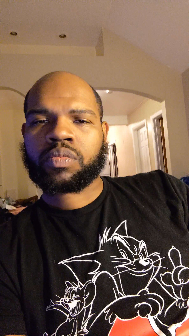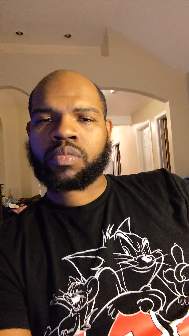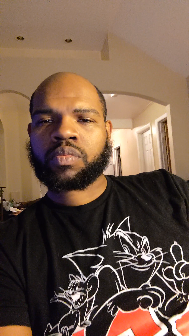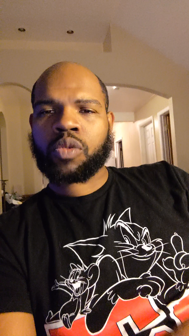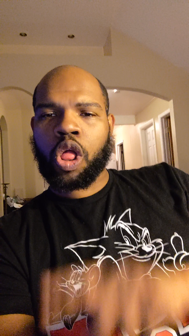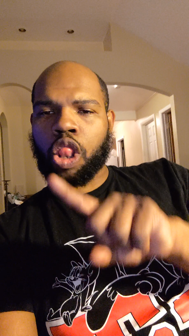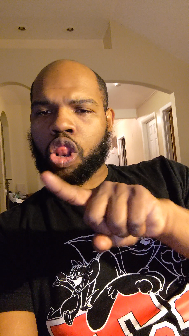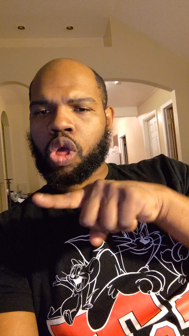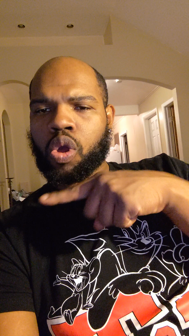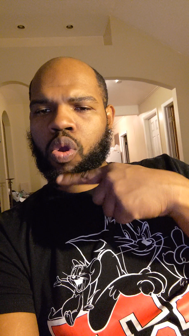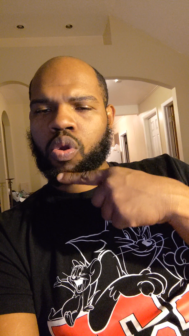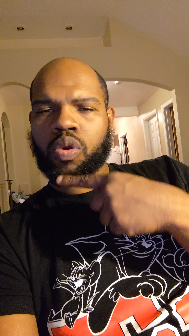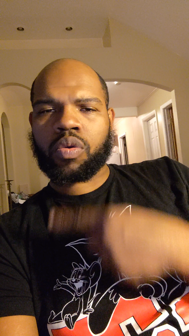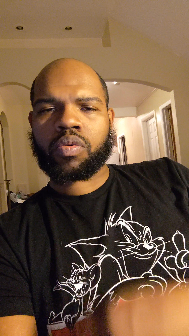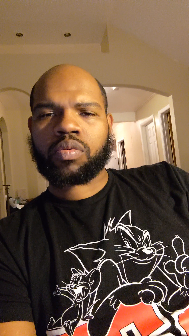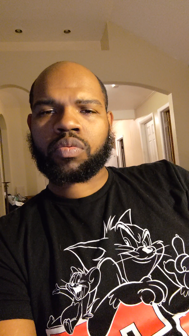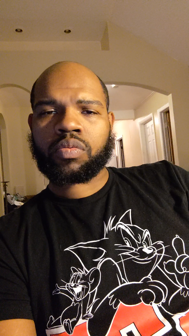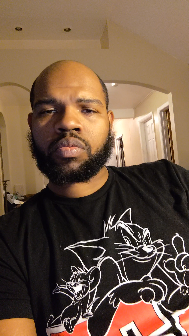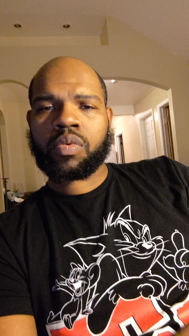long